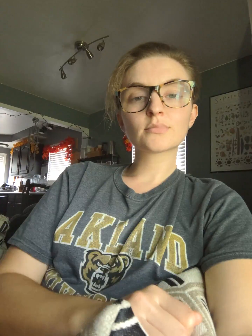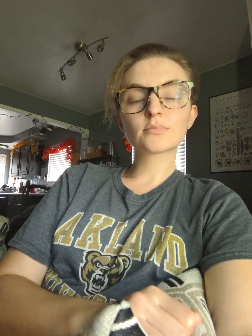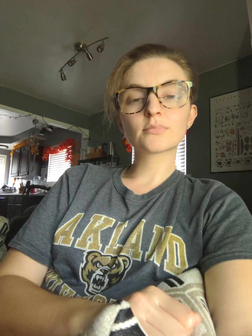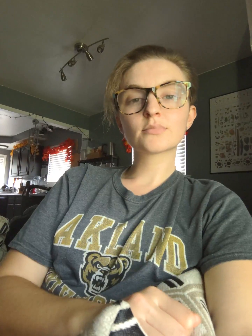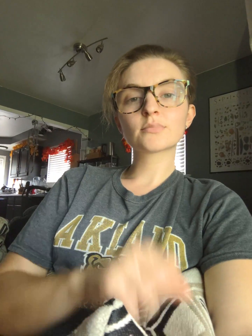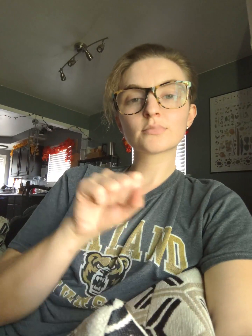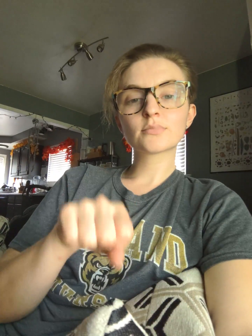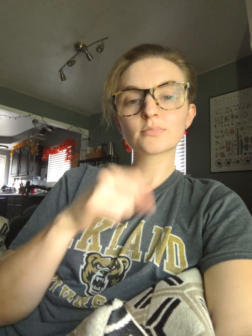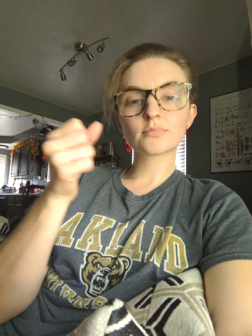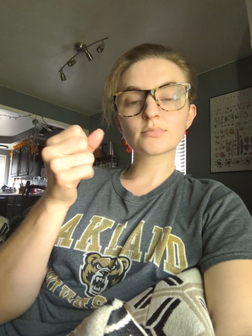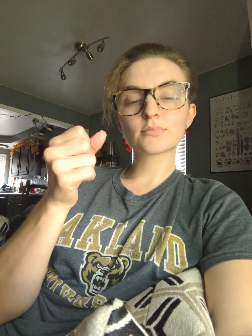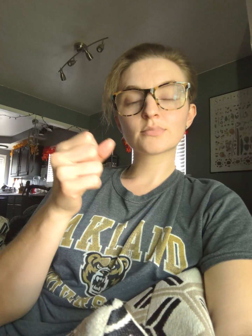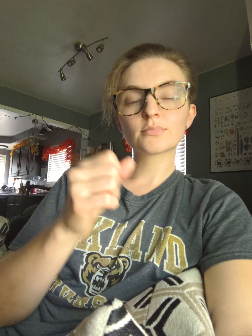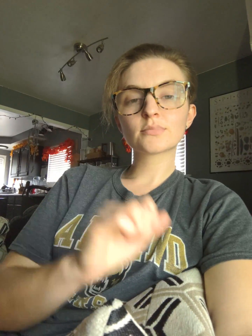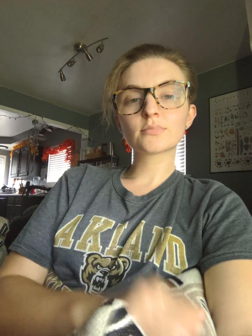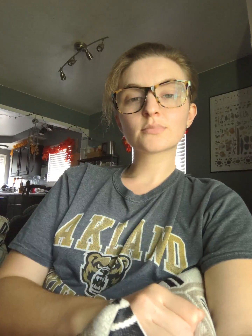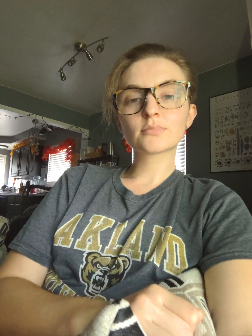break